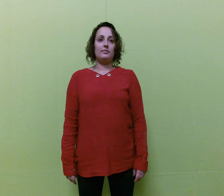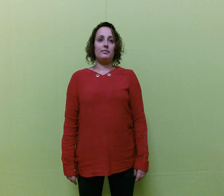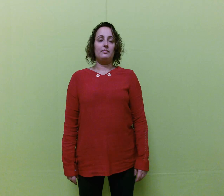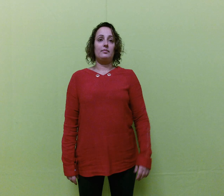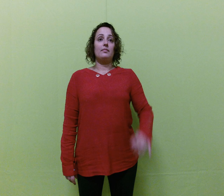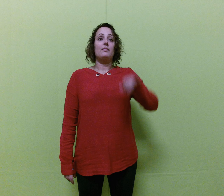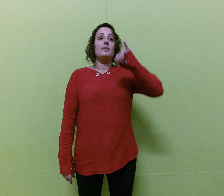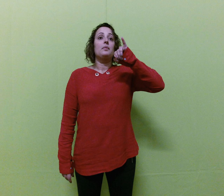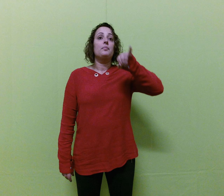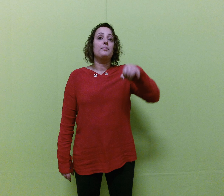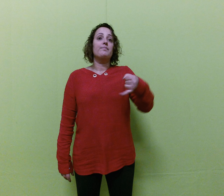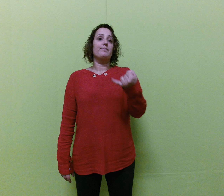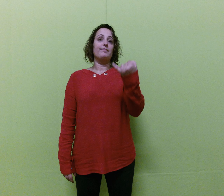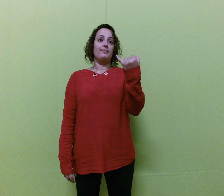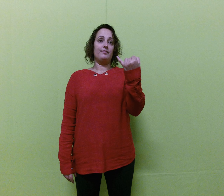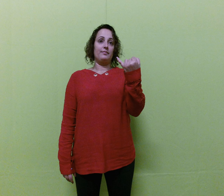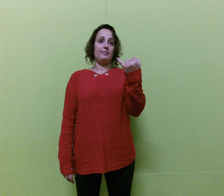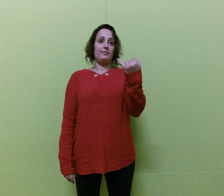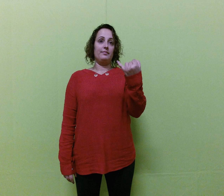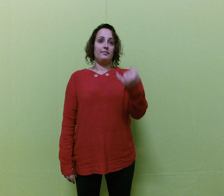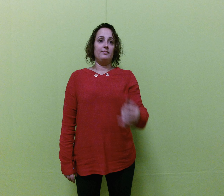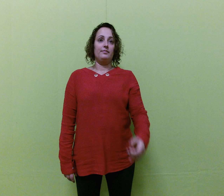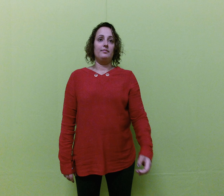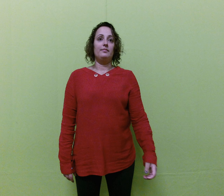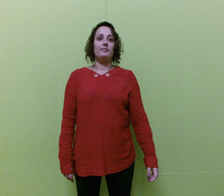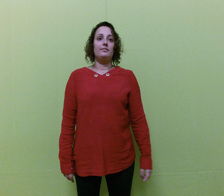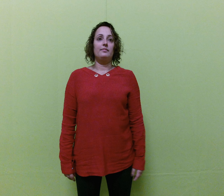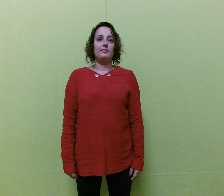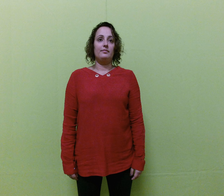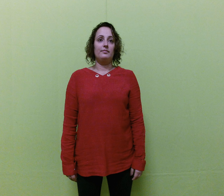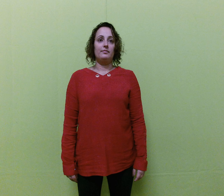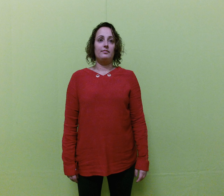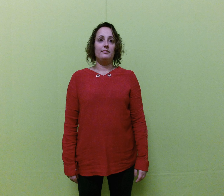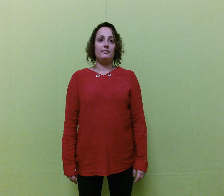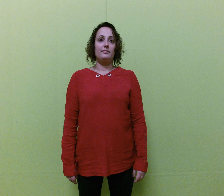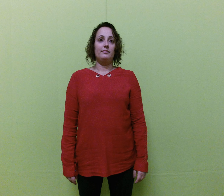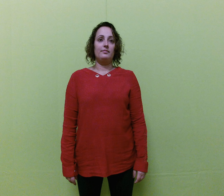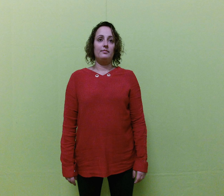aproveitar